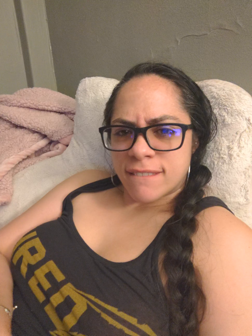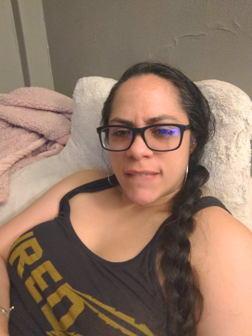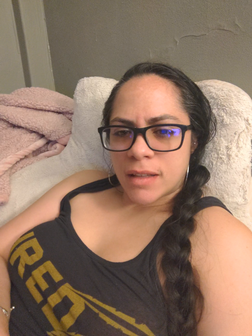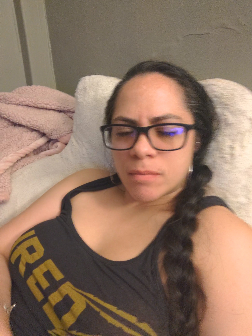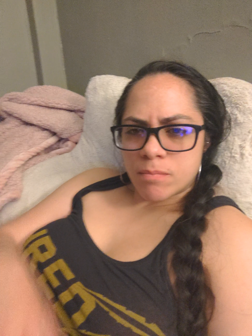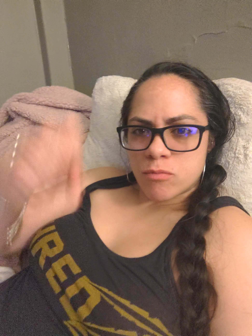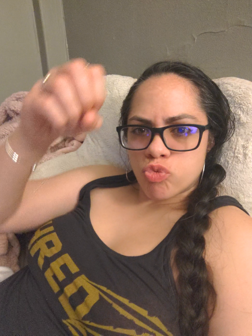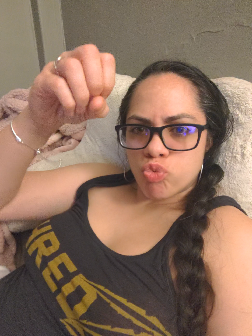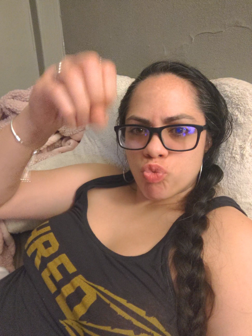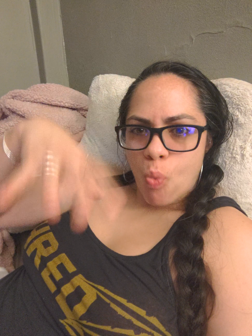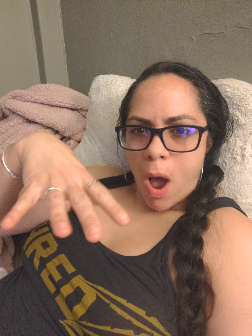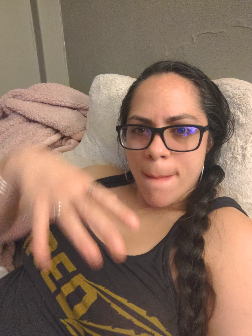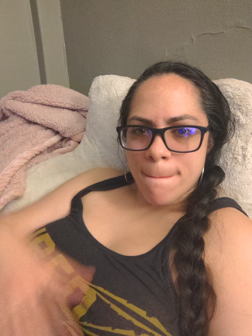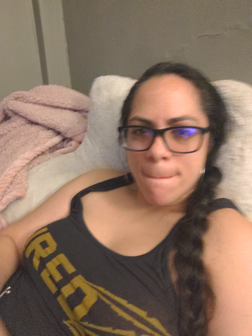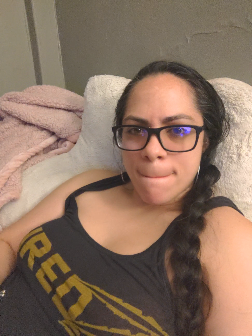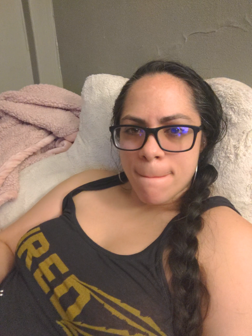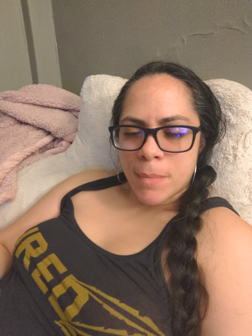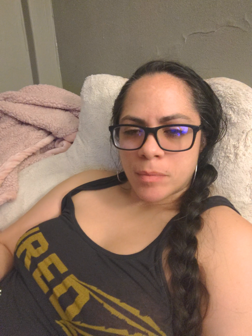drop